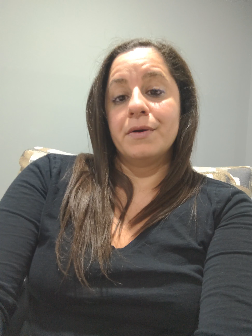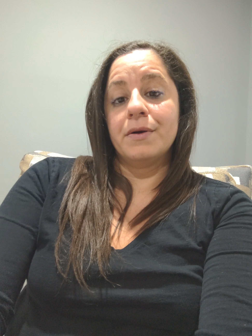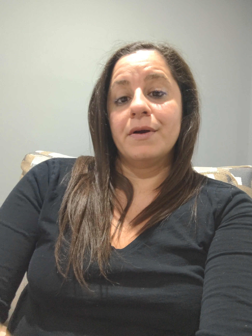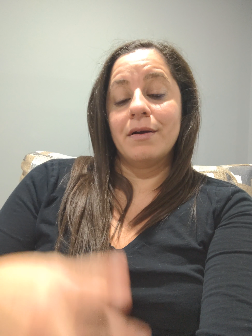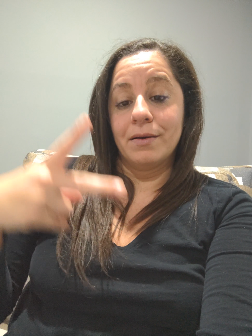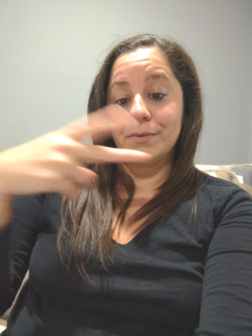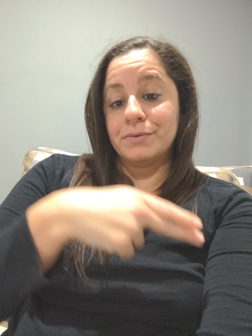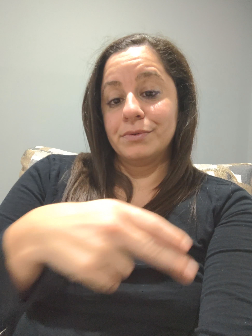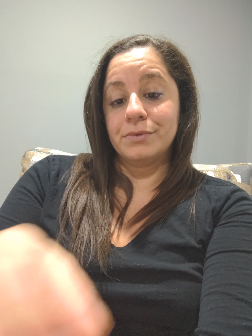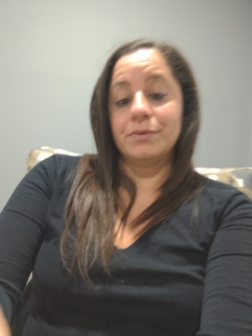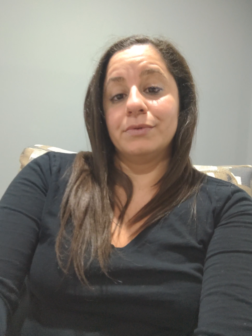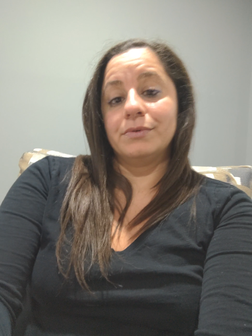cut